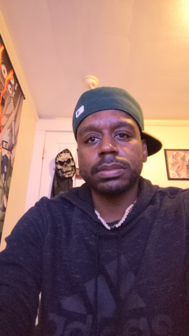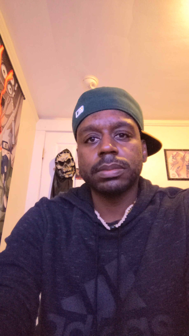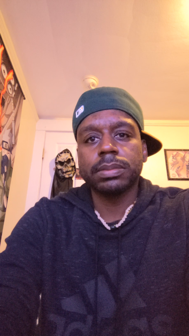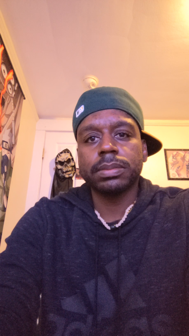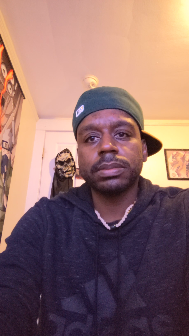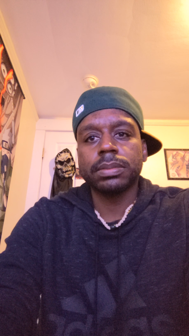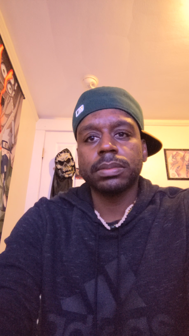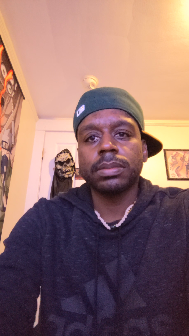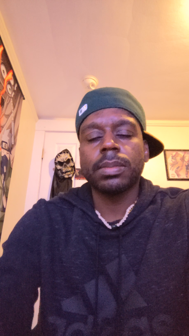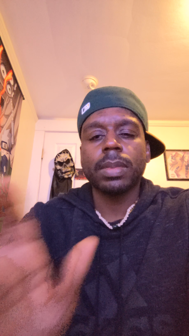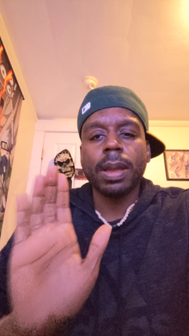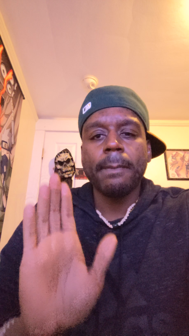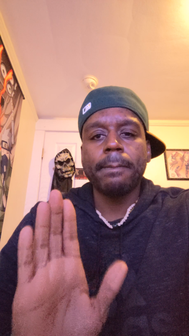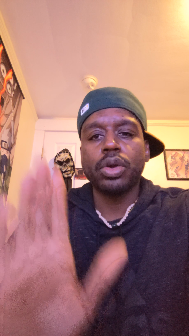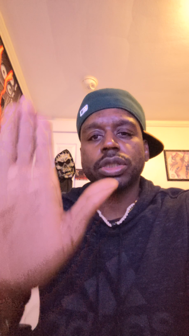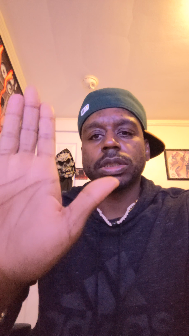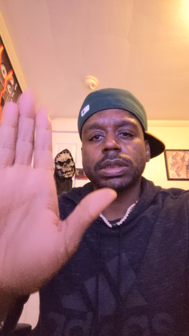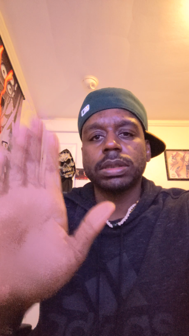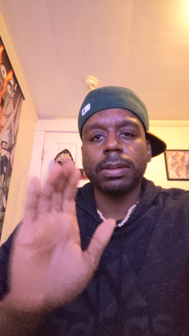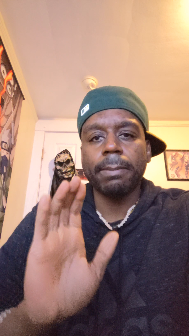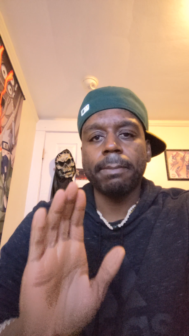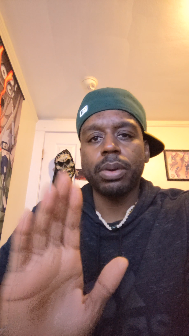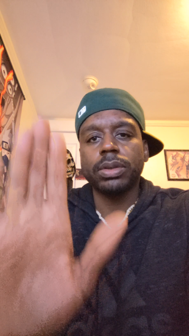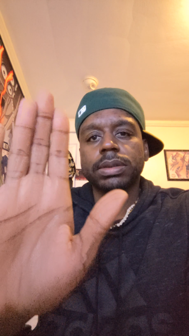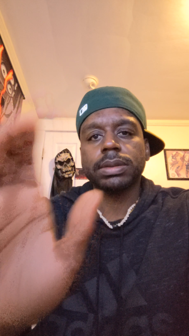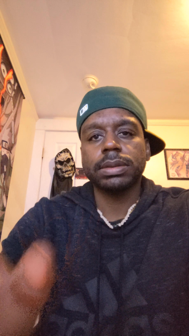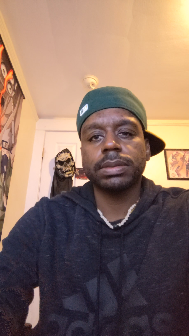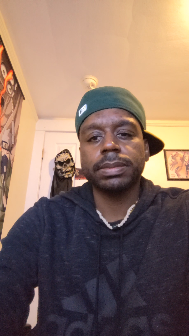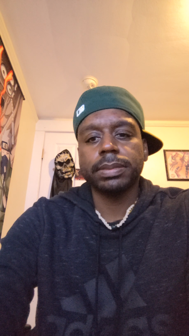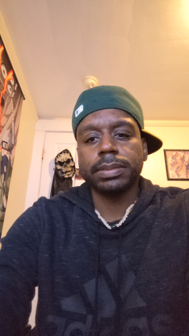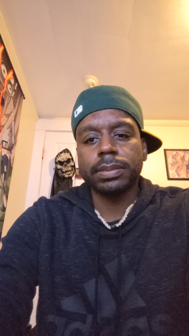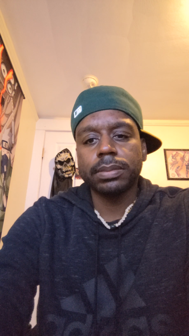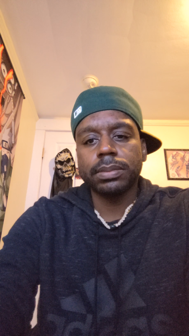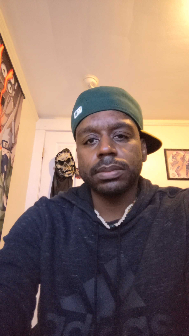push